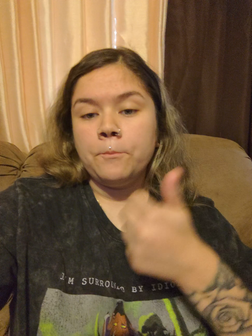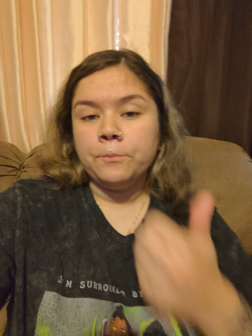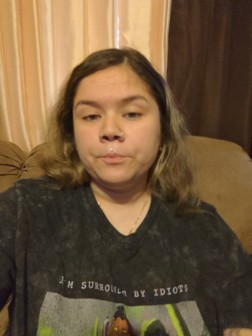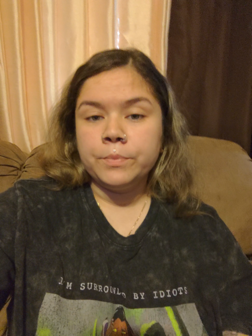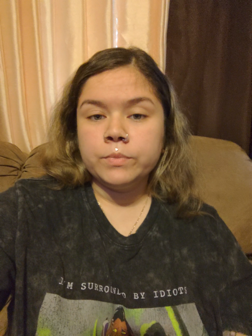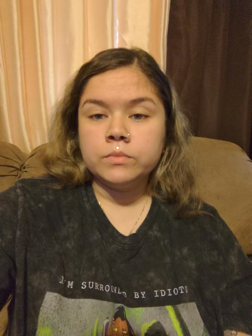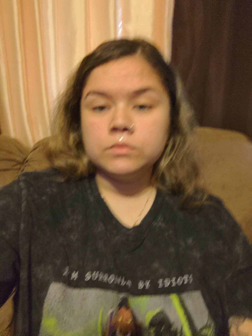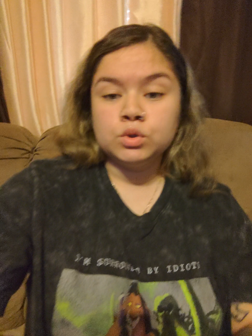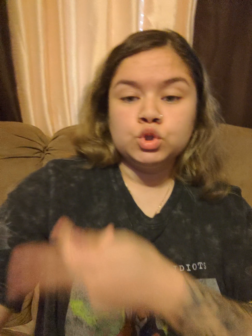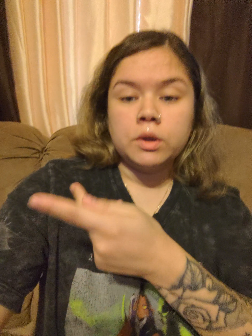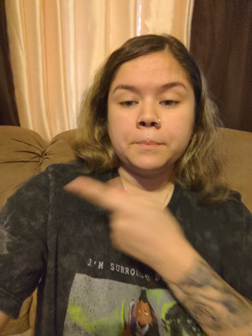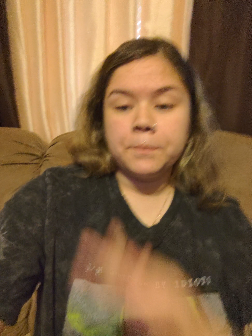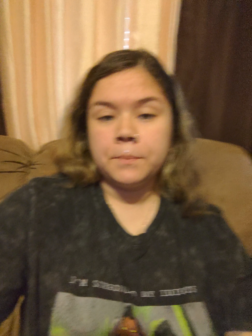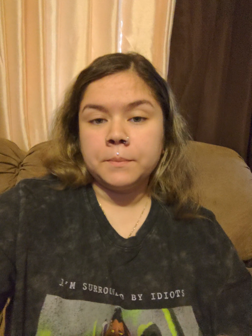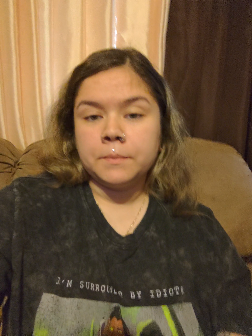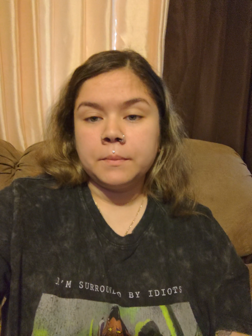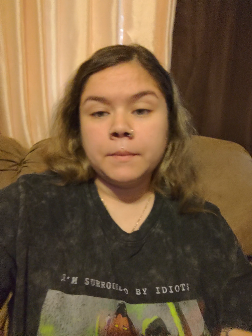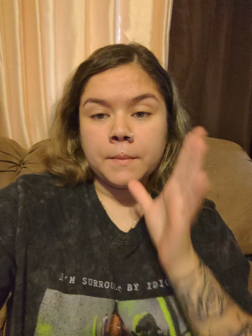sheep